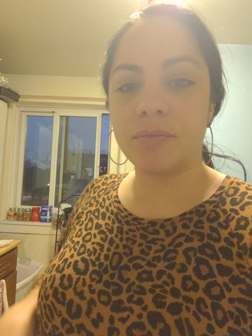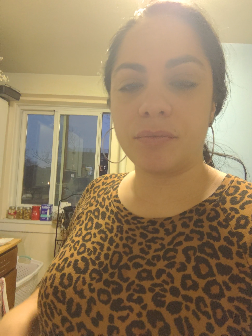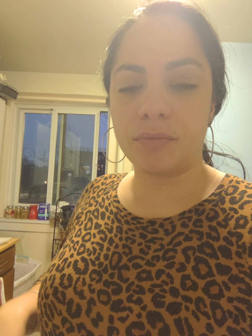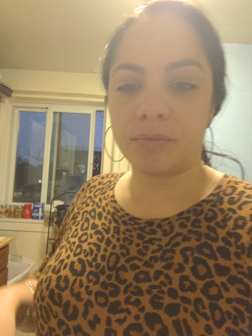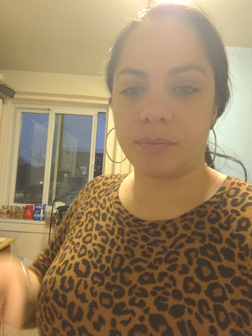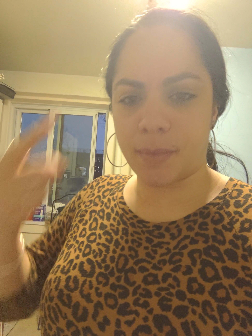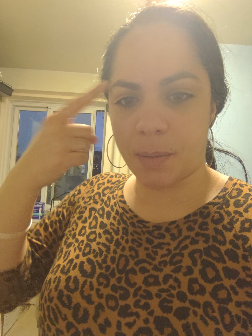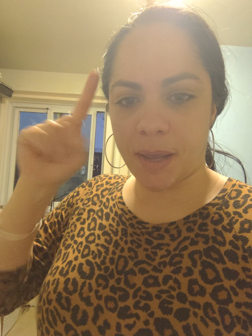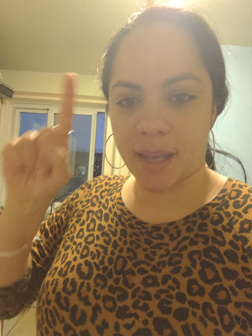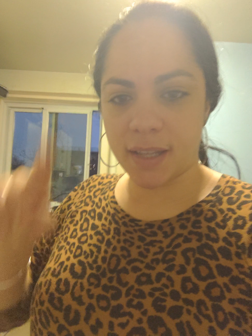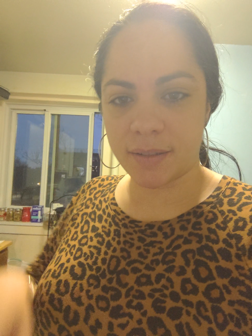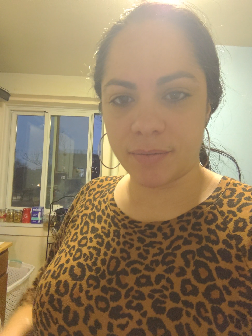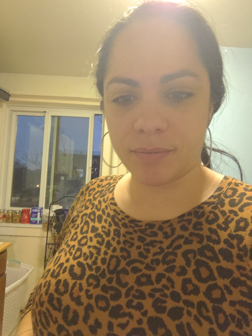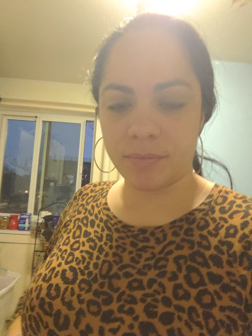penny